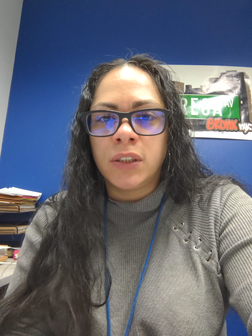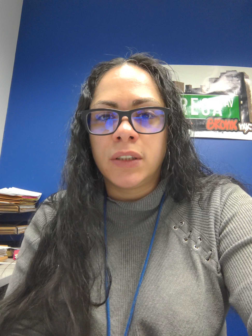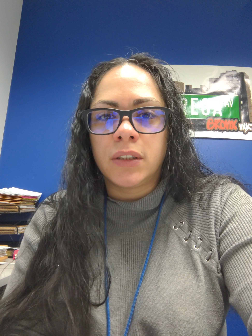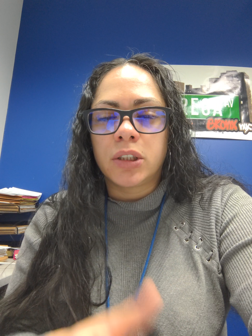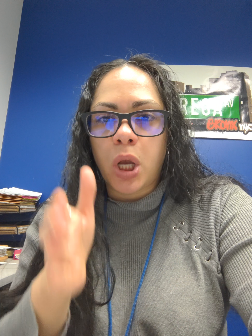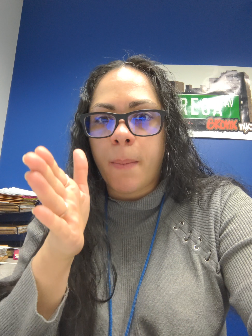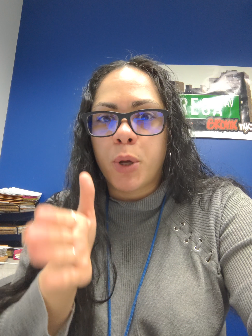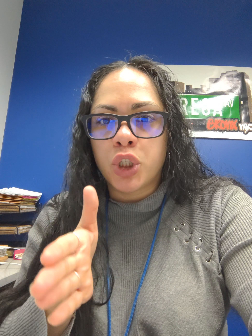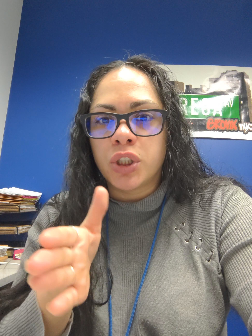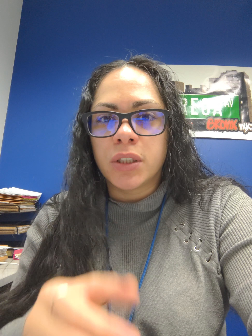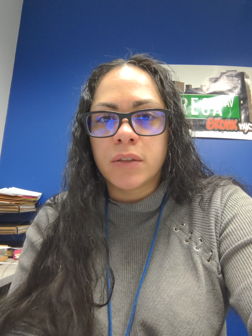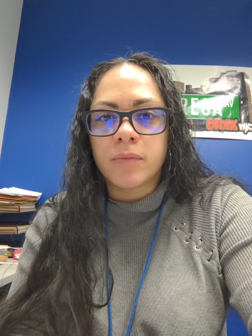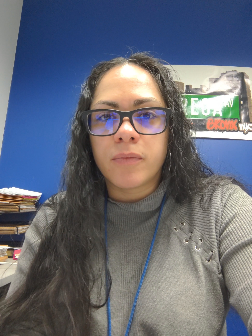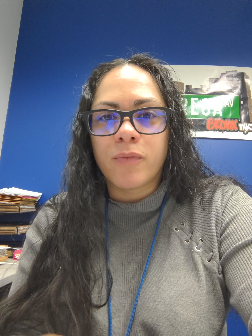person